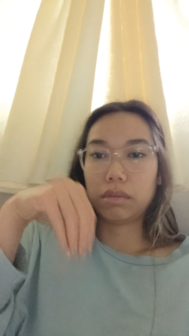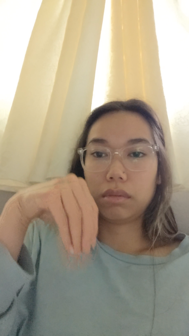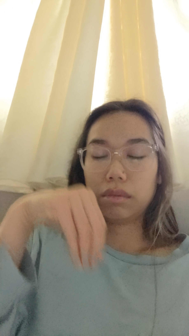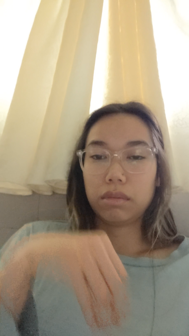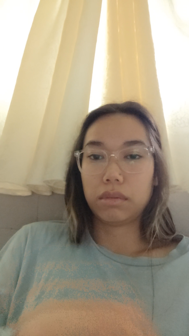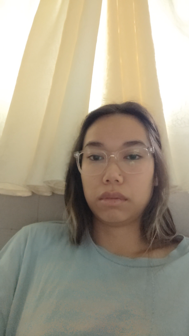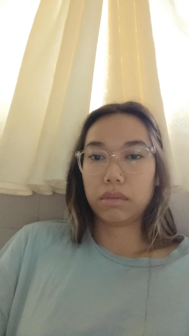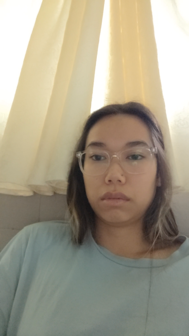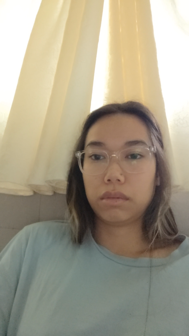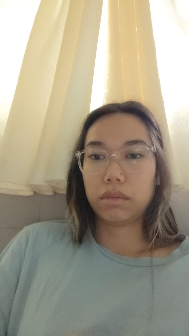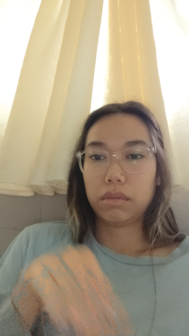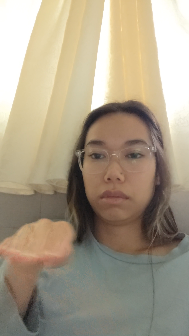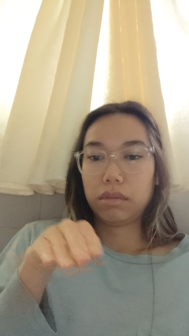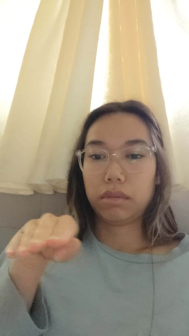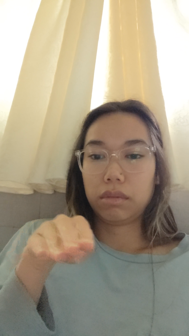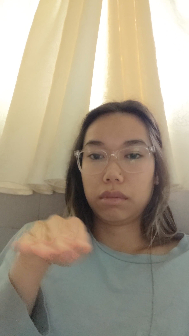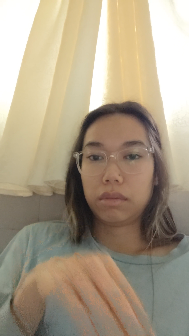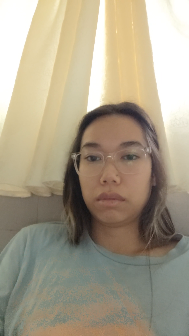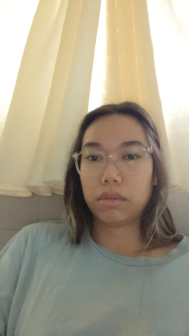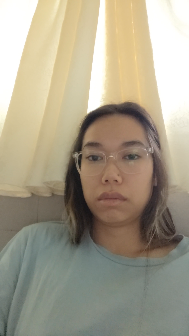boots